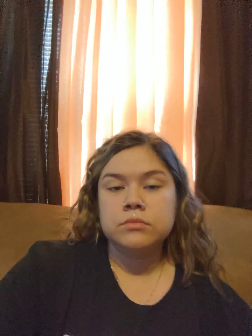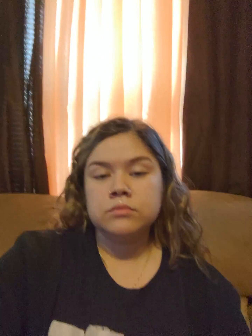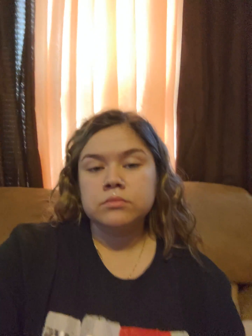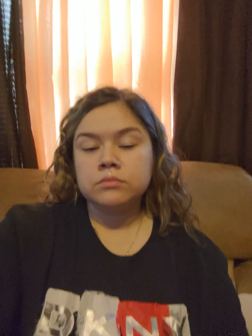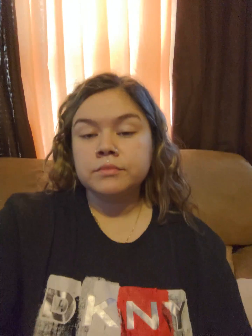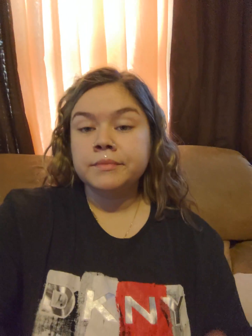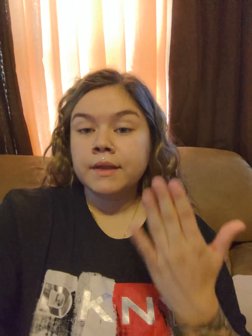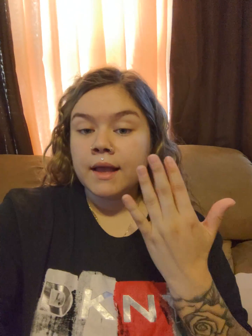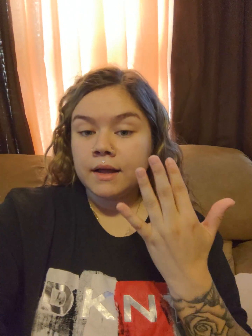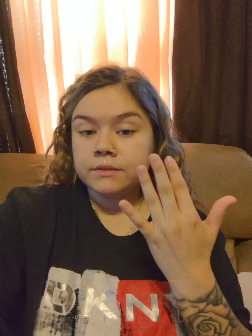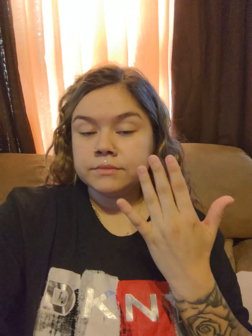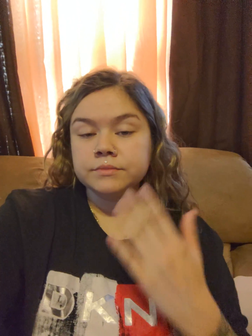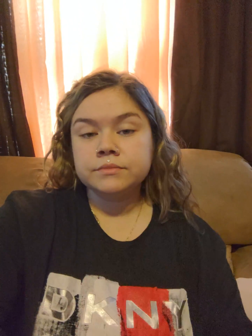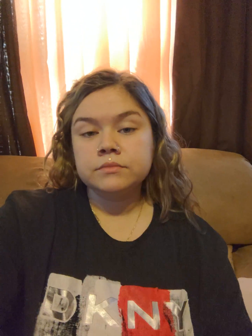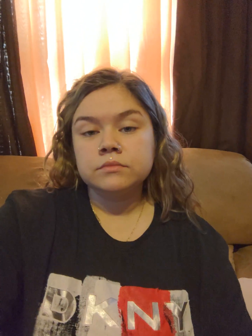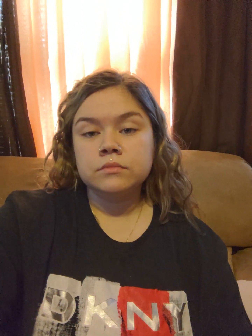hand